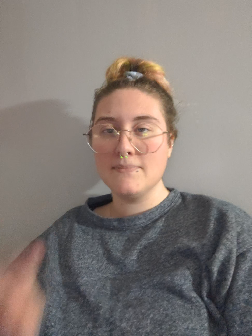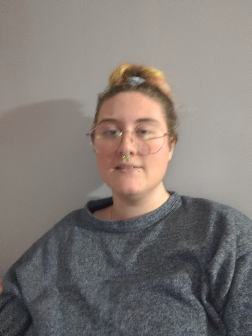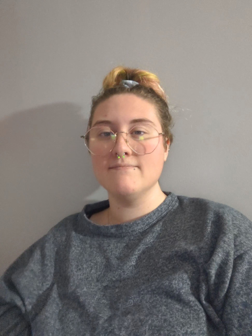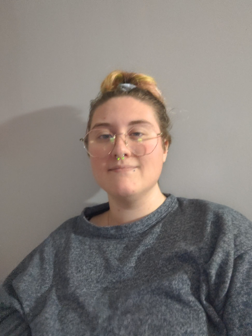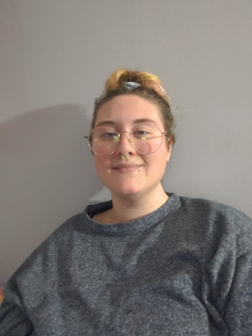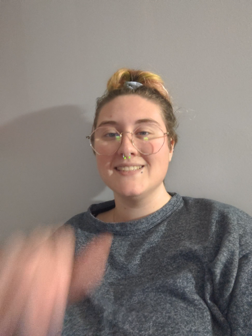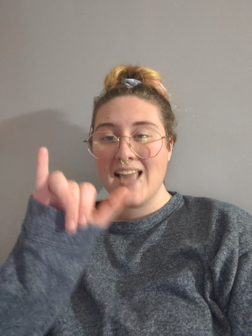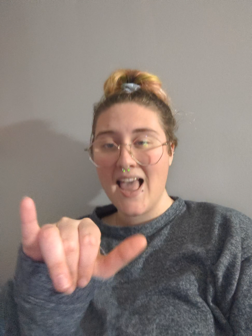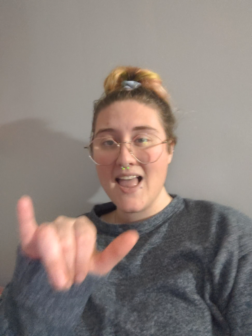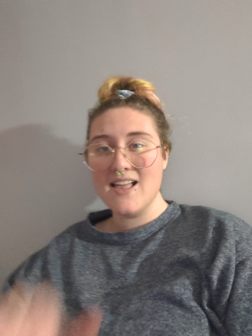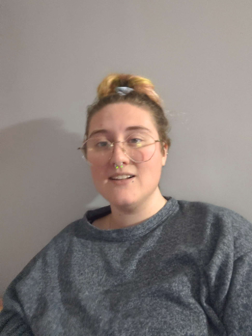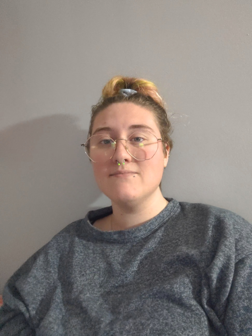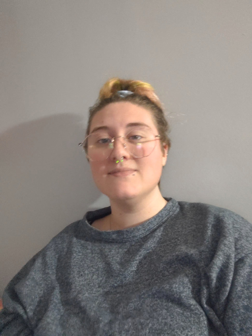stay